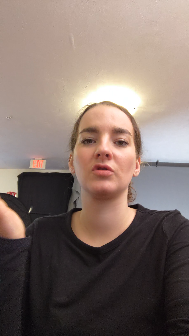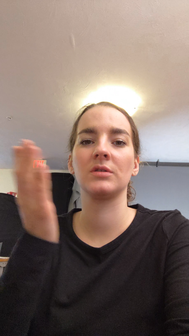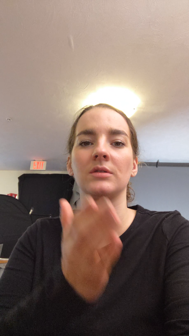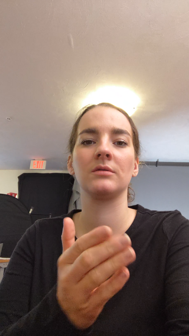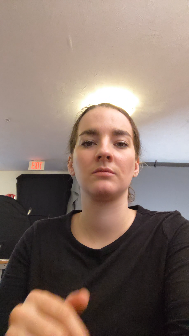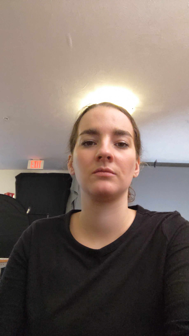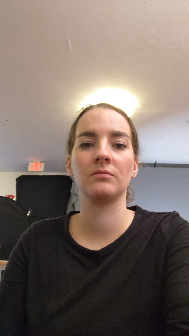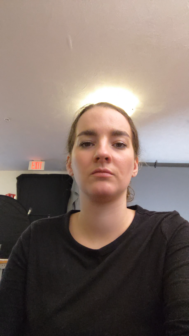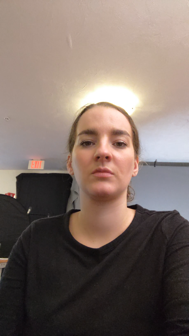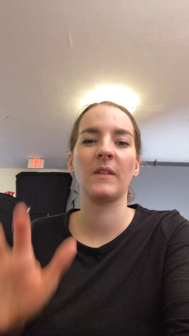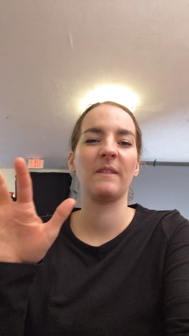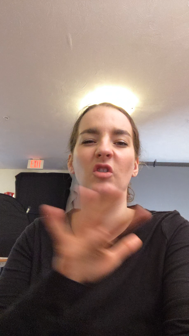full